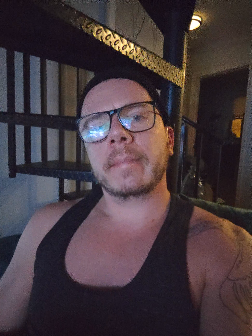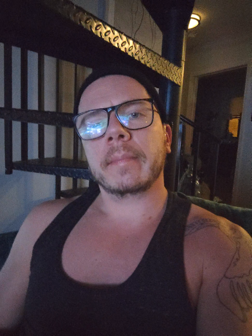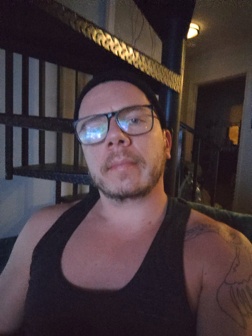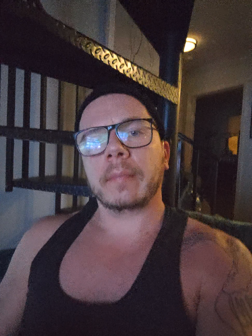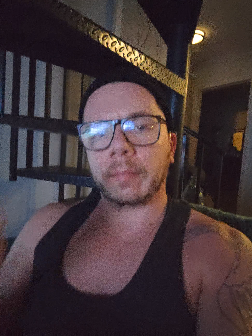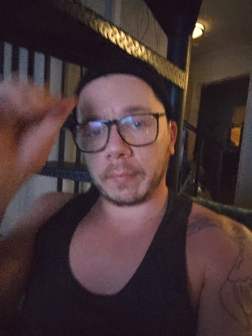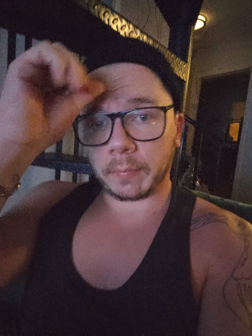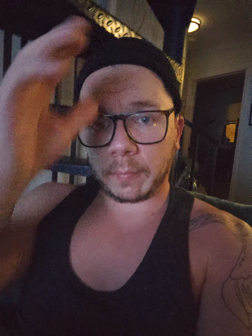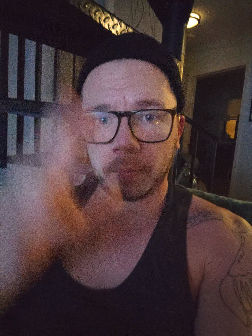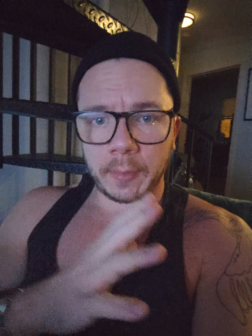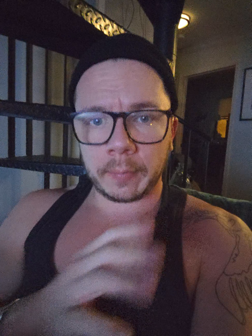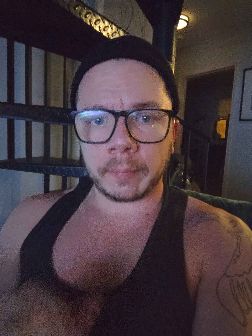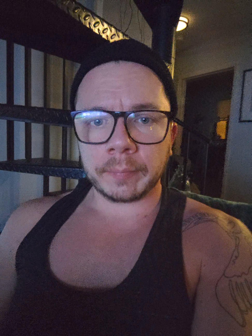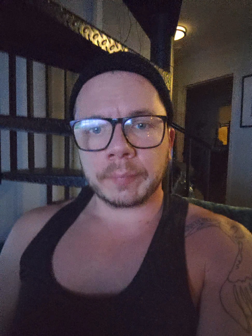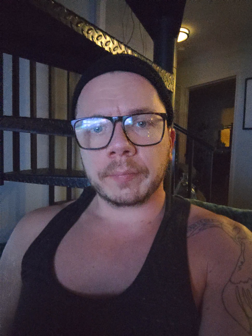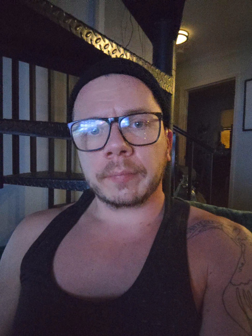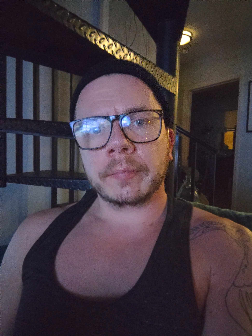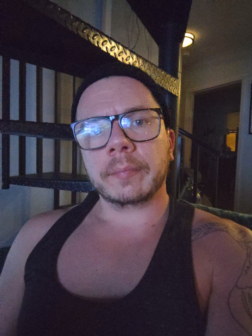man